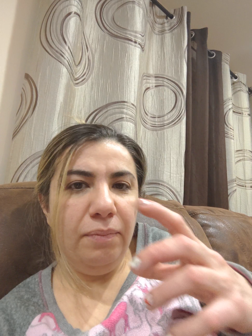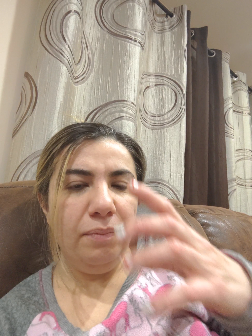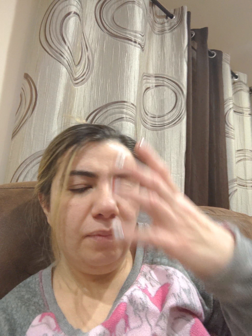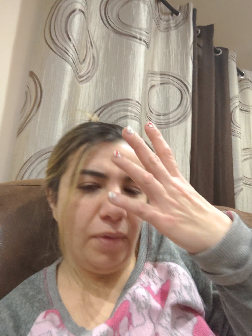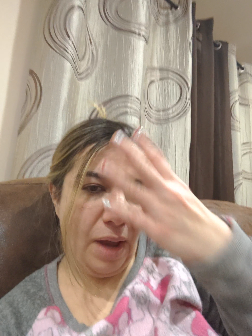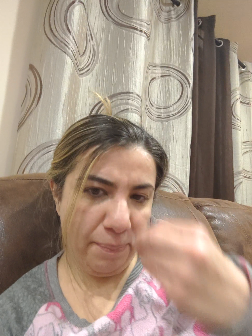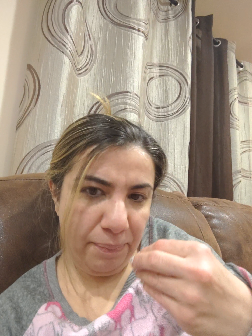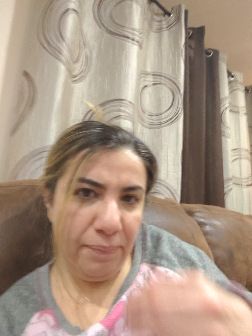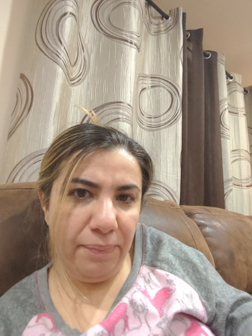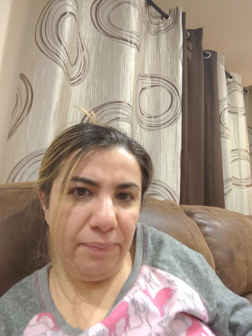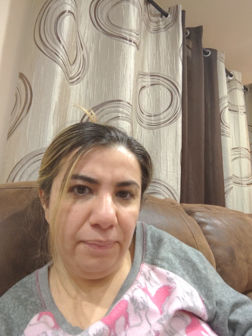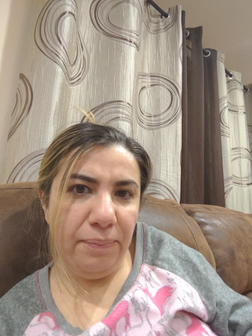nap